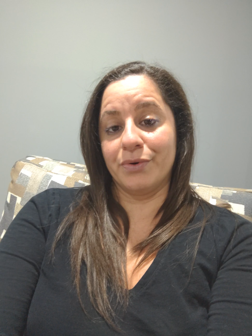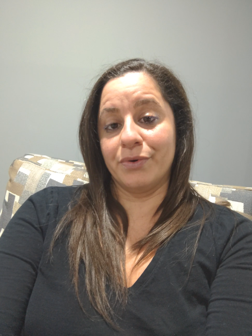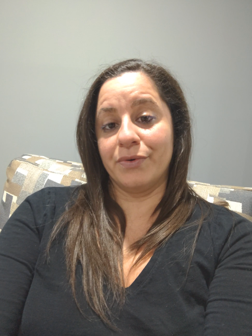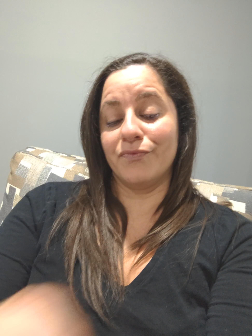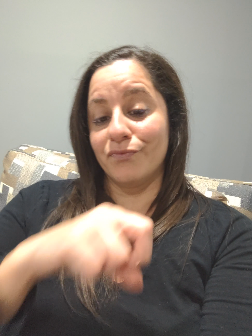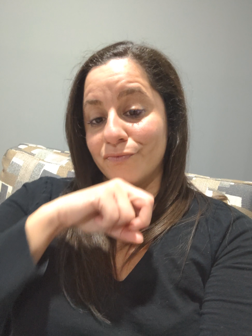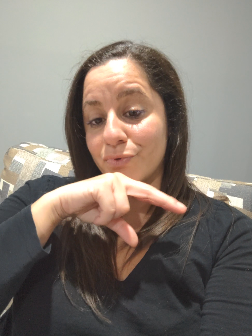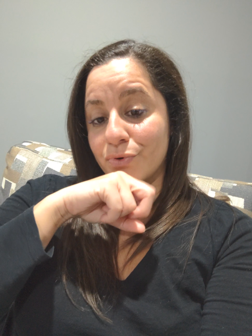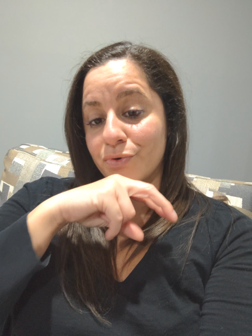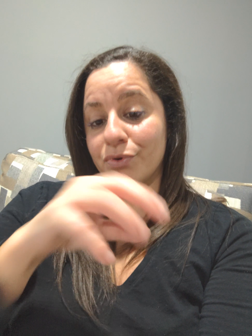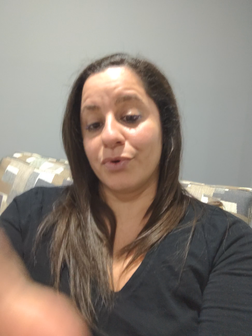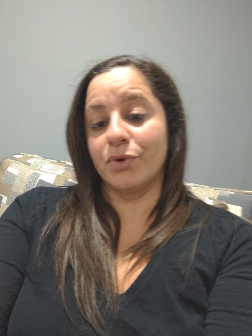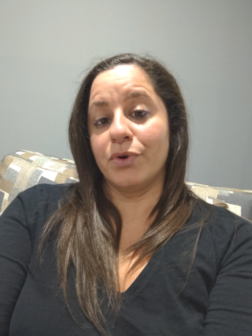frog